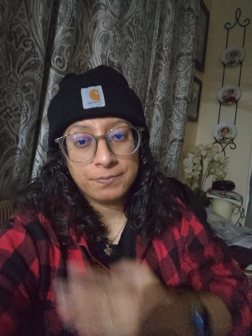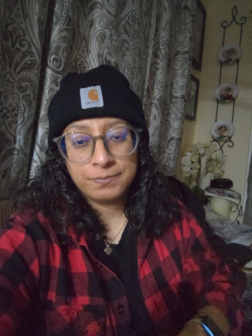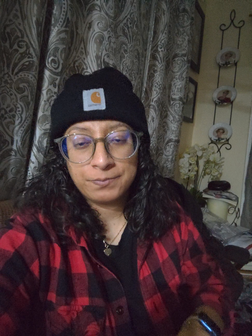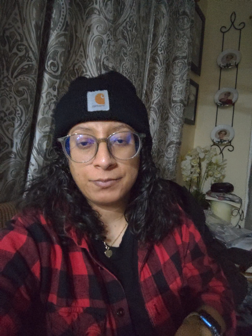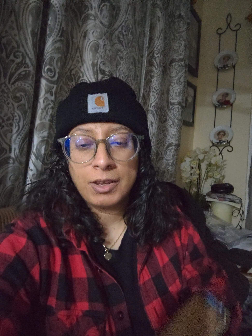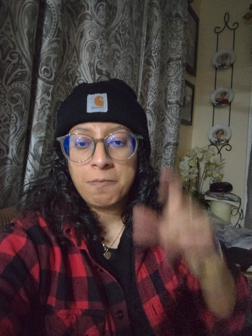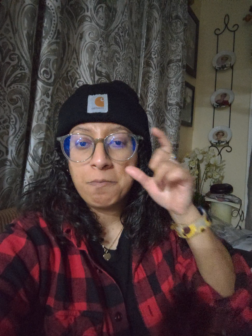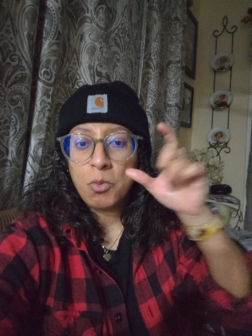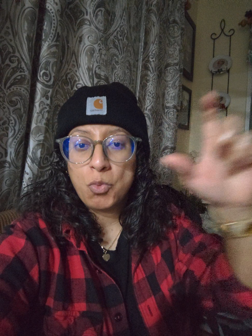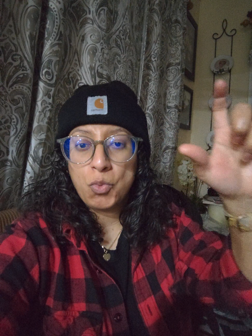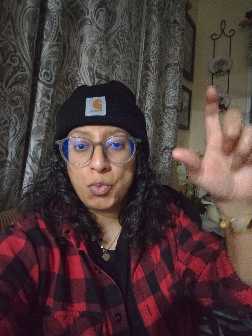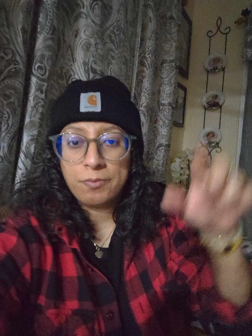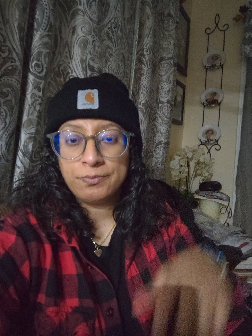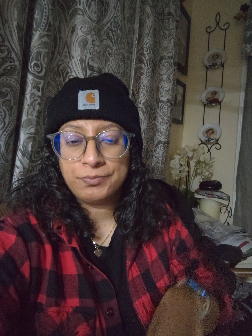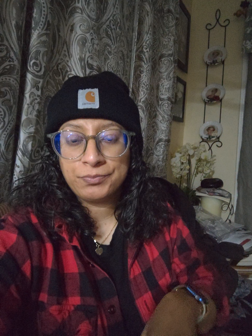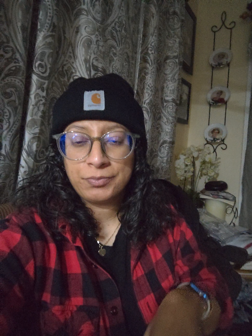moon